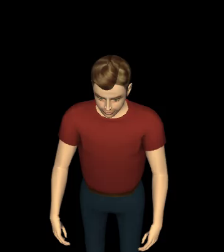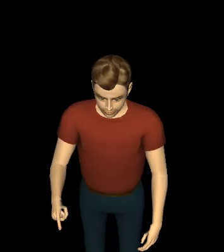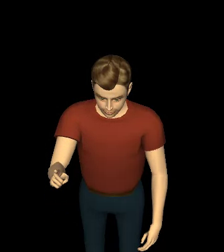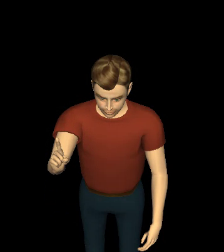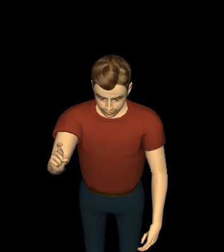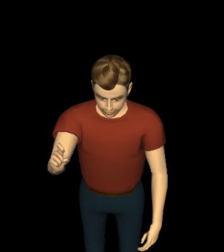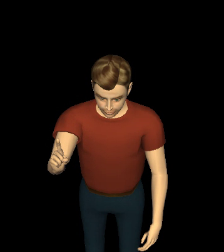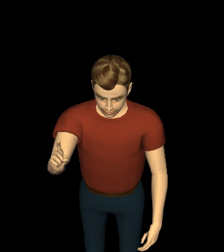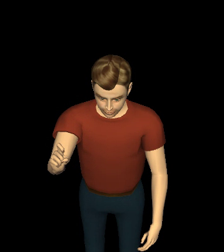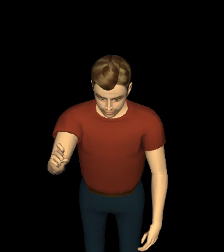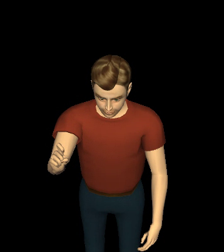ماء